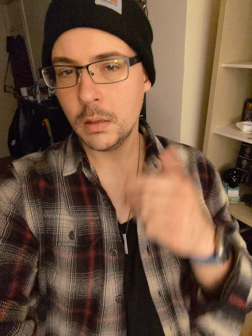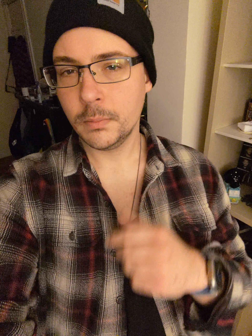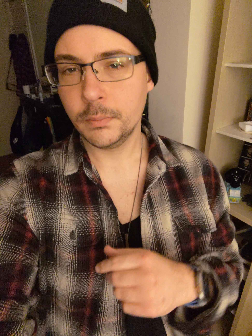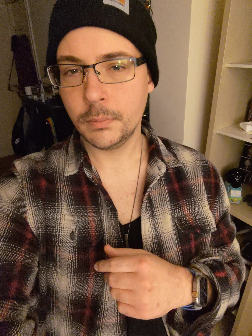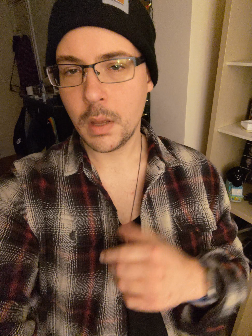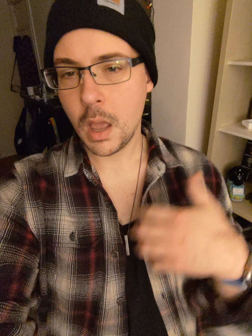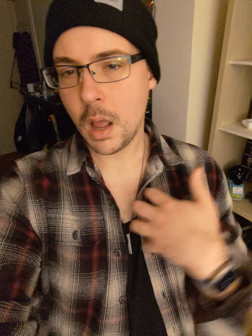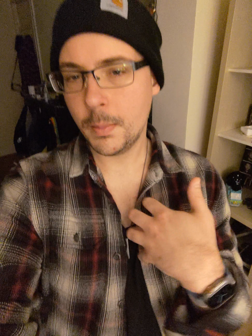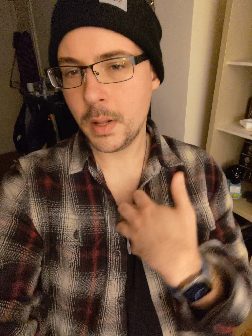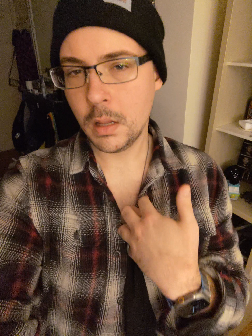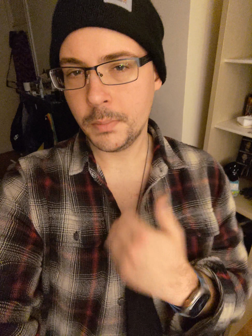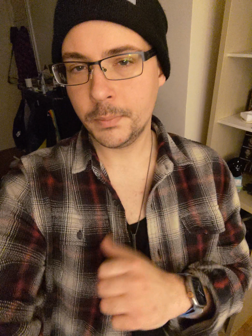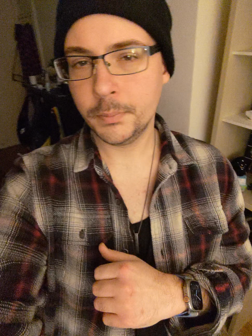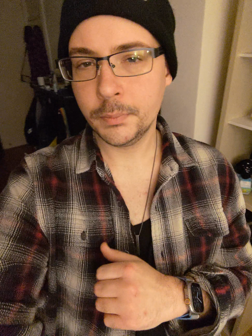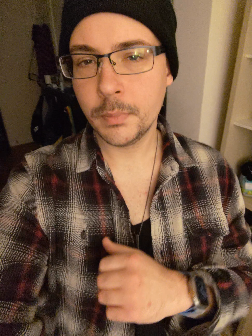animal